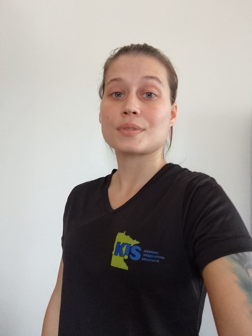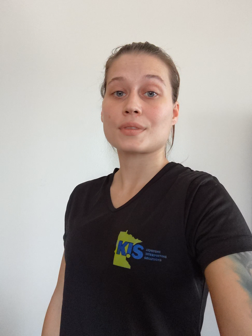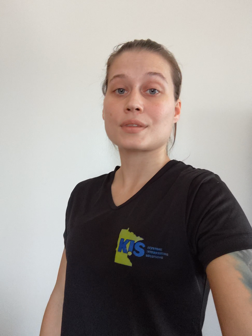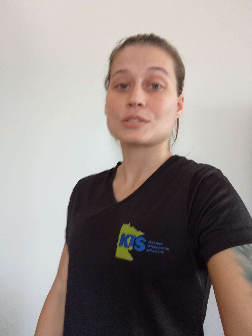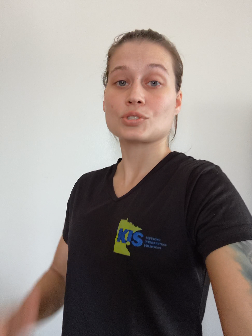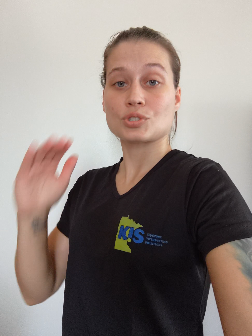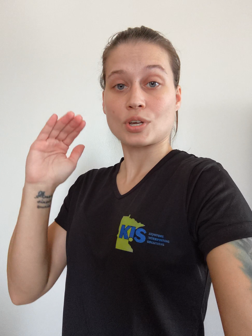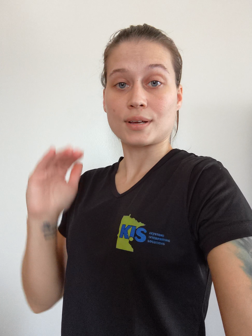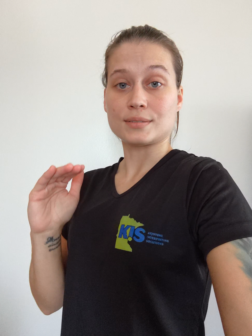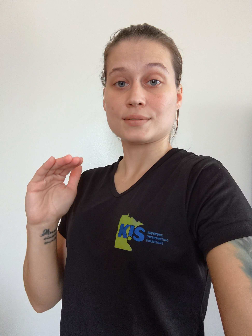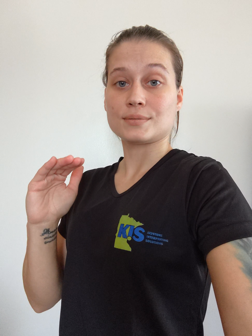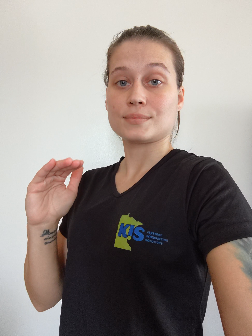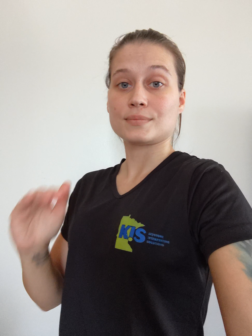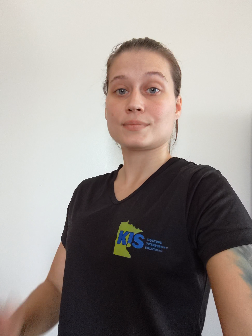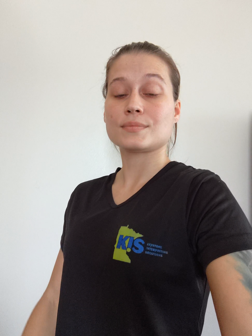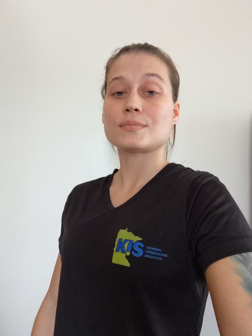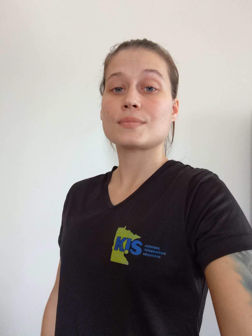child